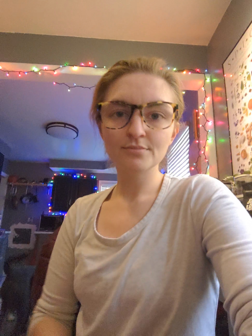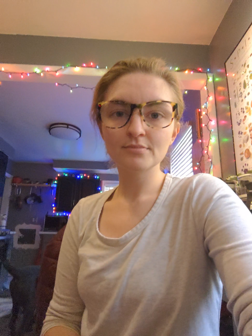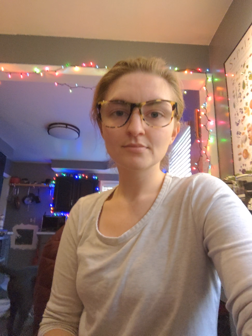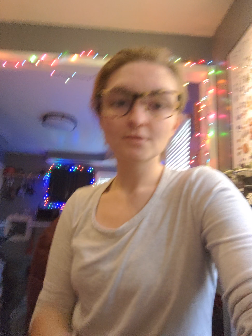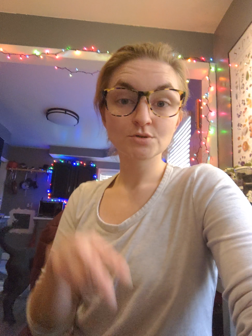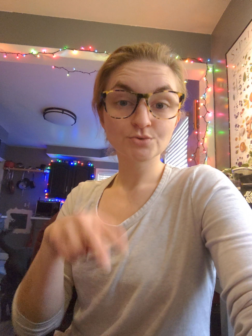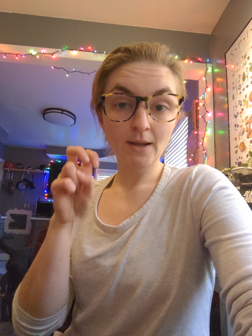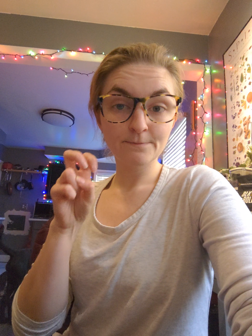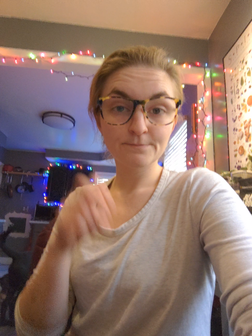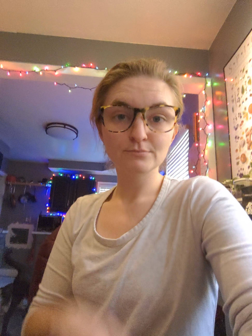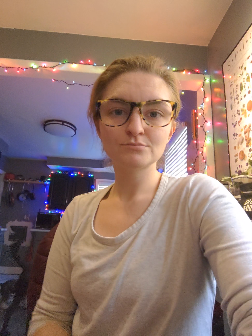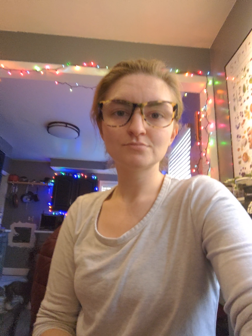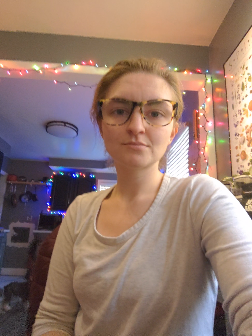jump